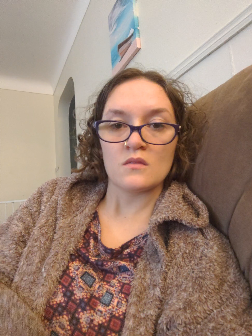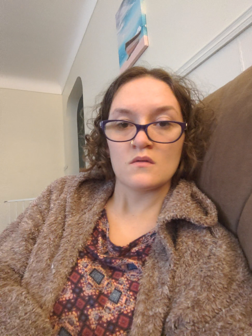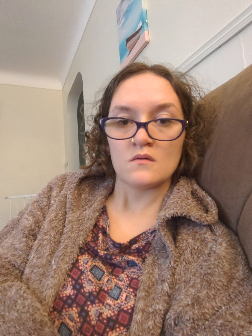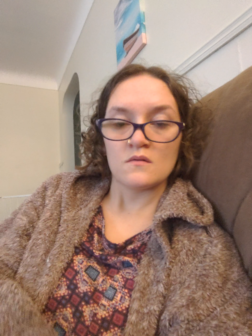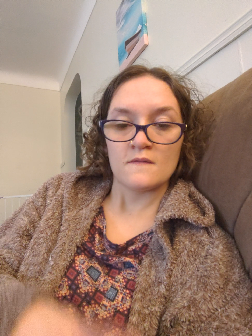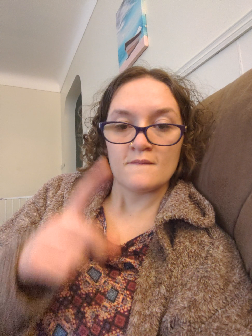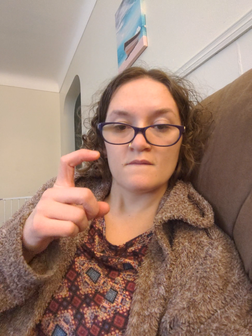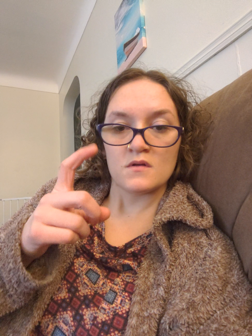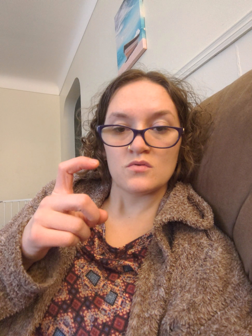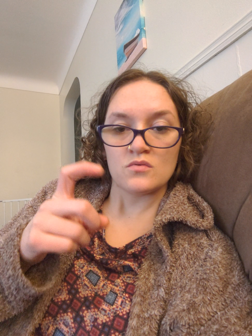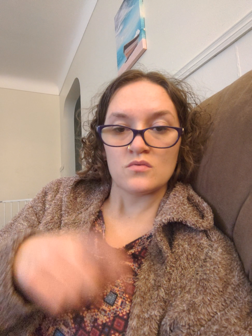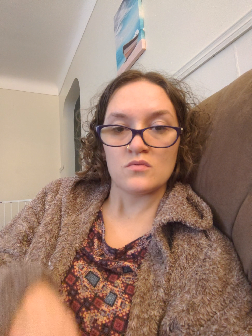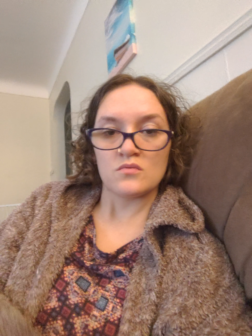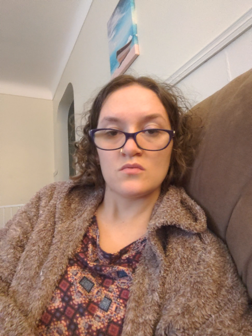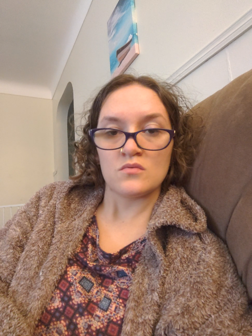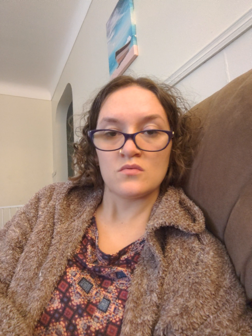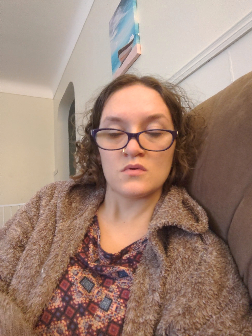finger